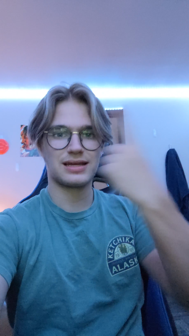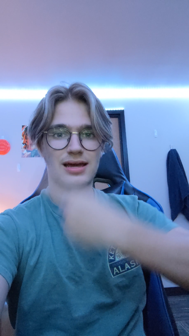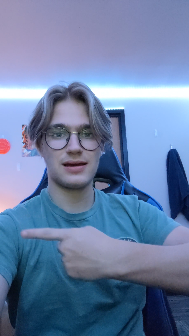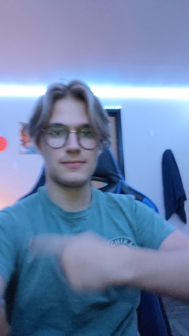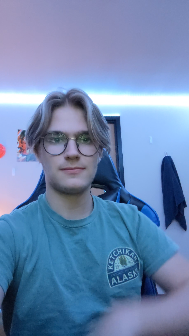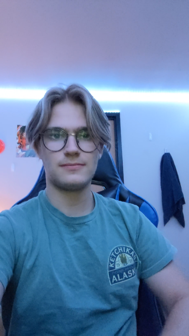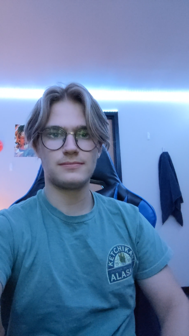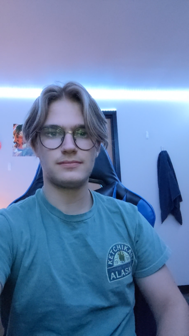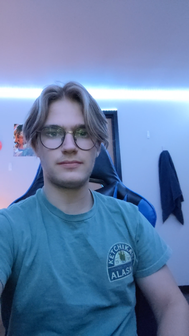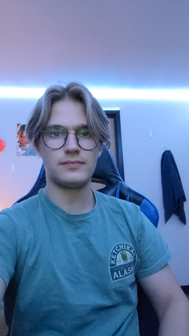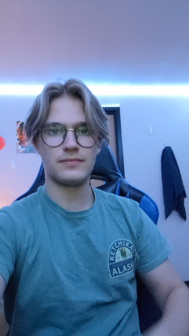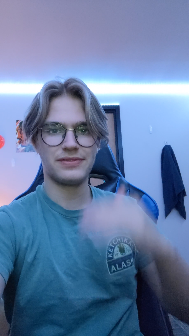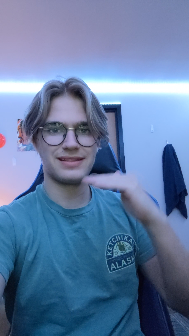little